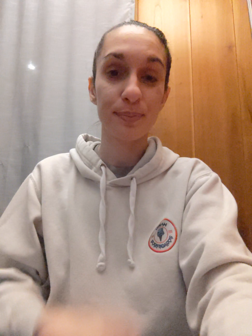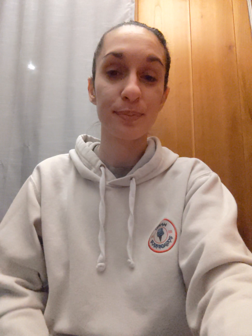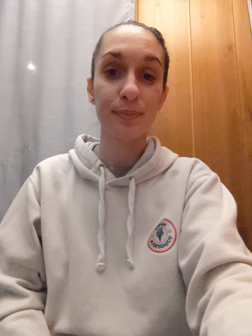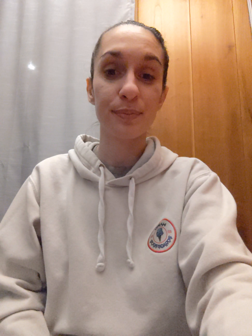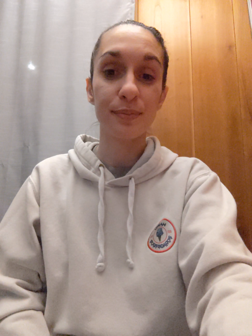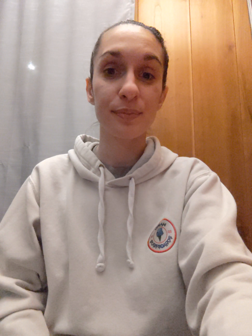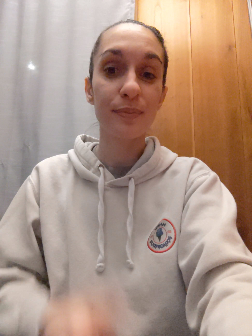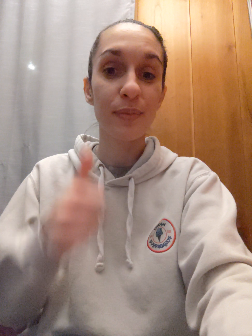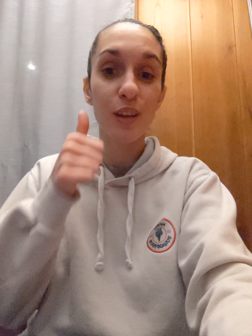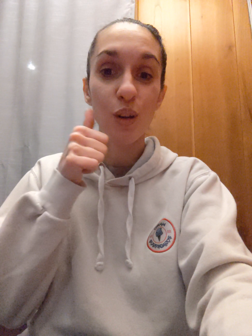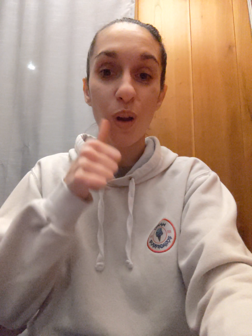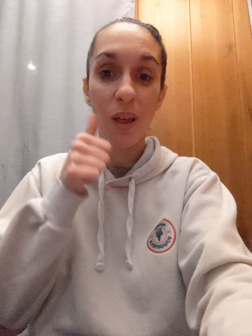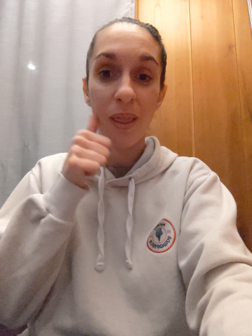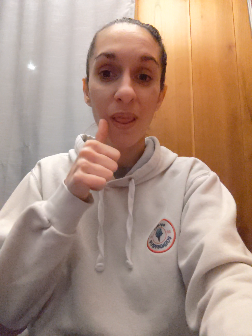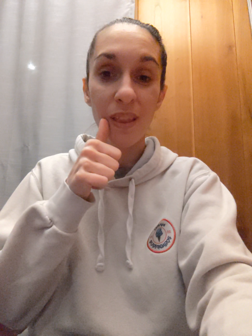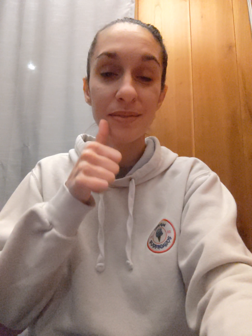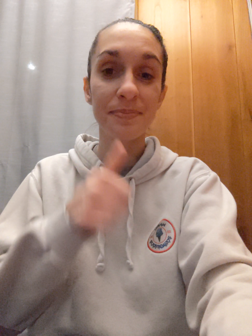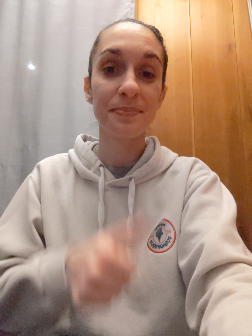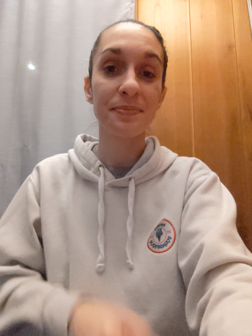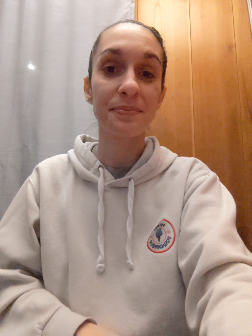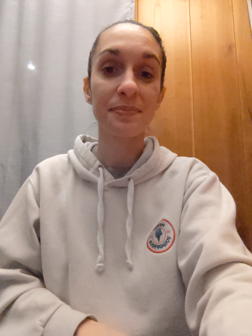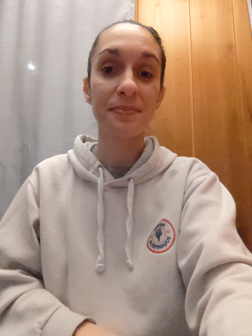girl